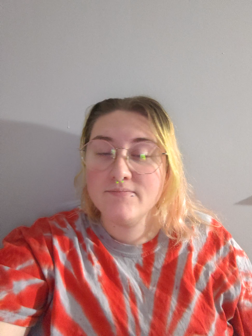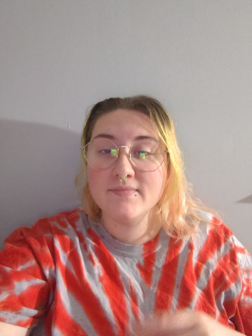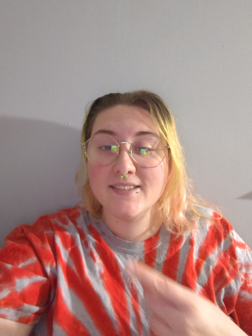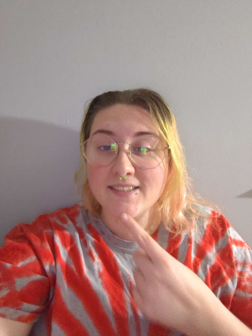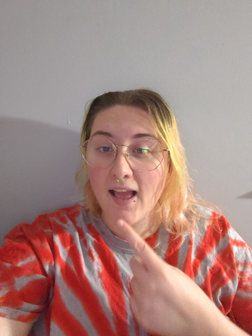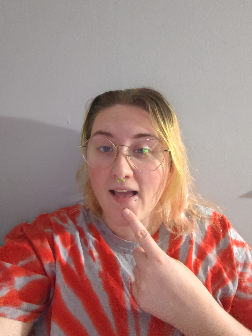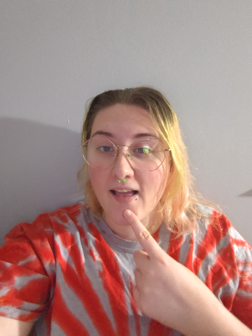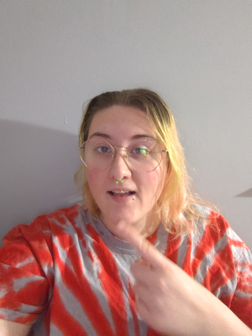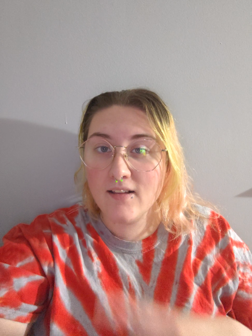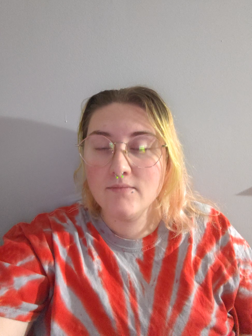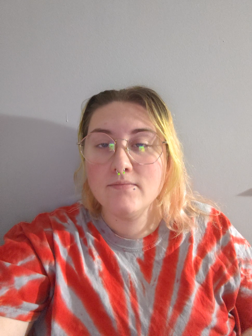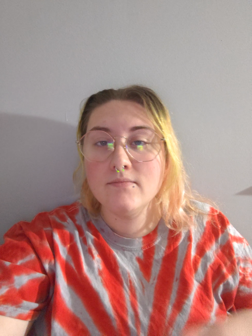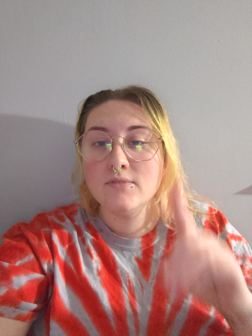say